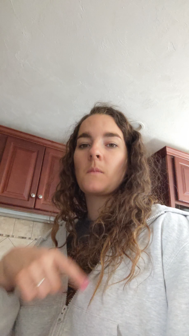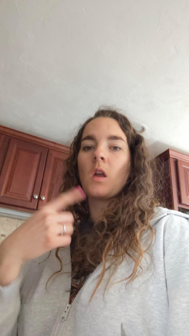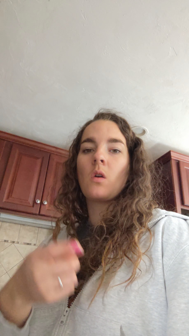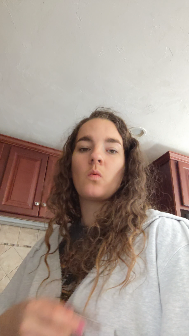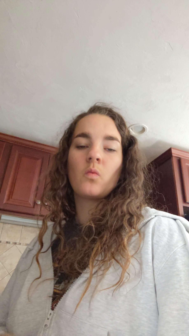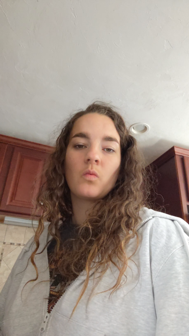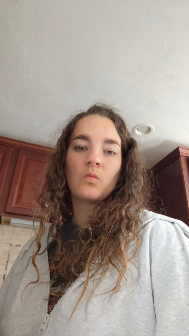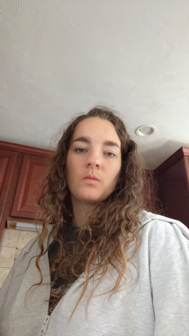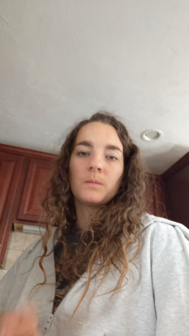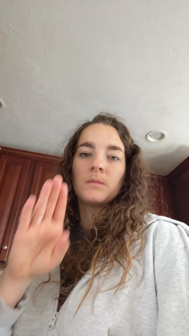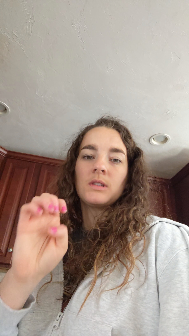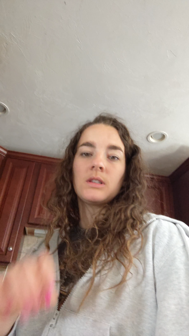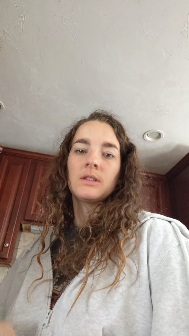be